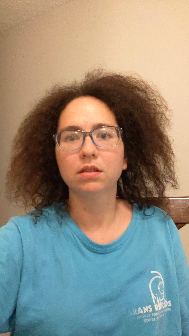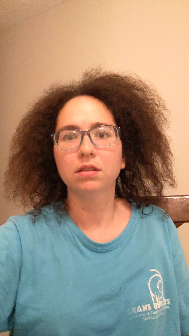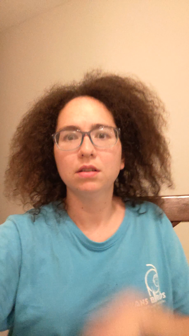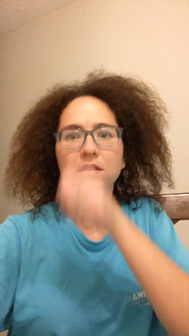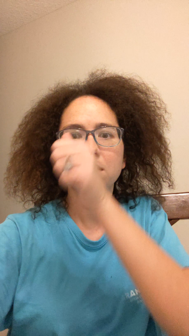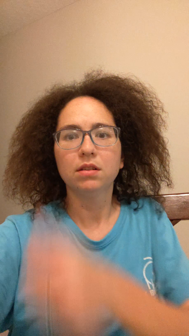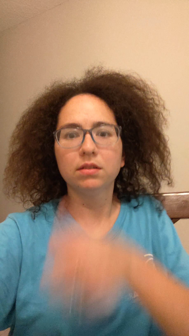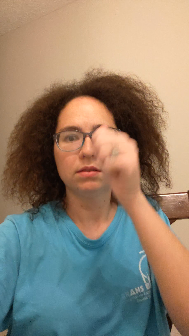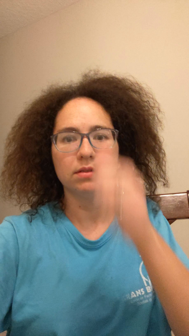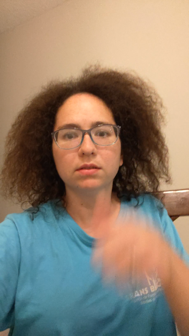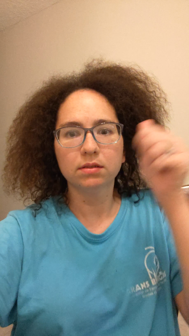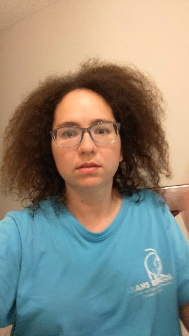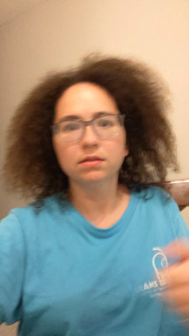each